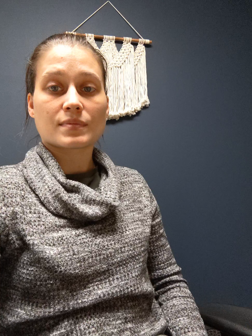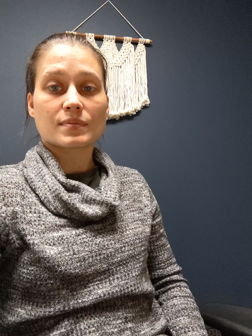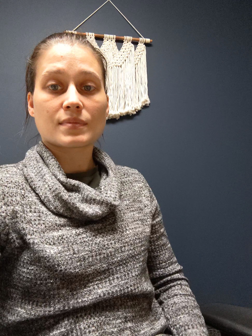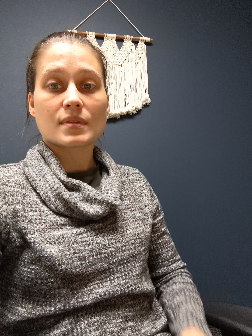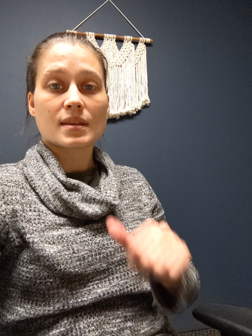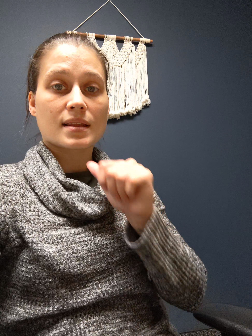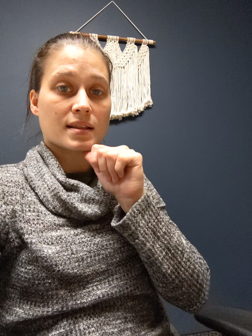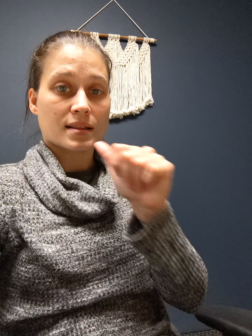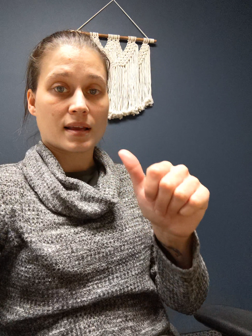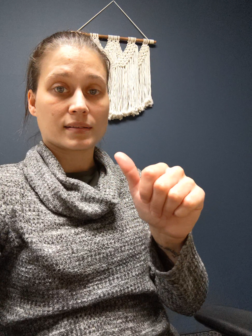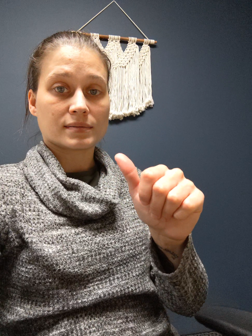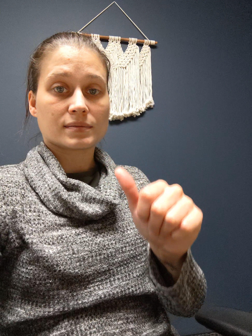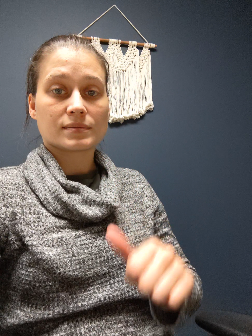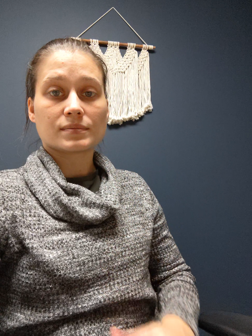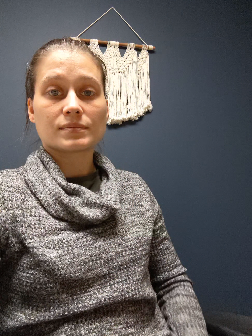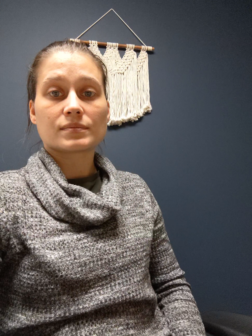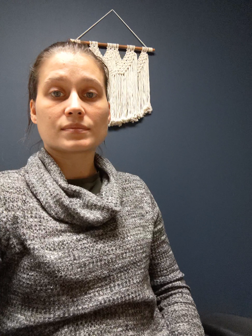not